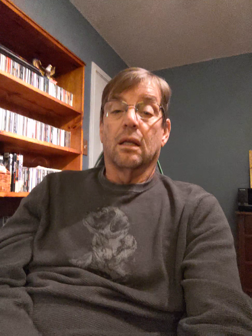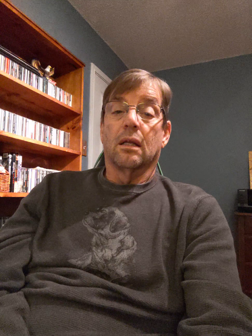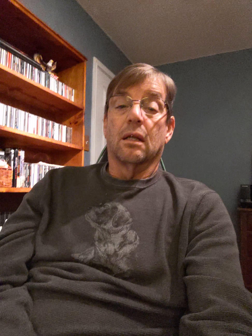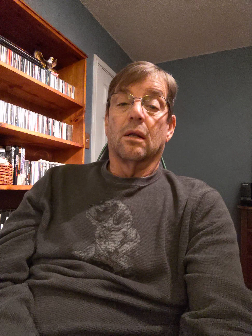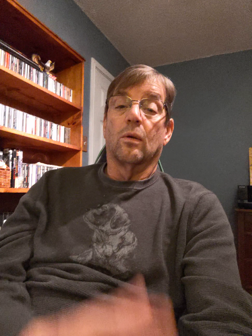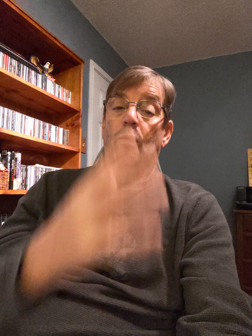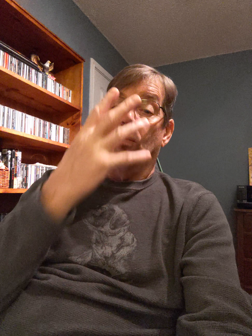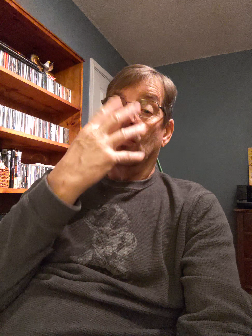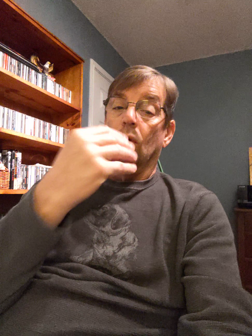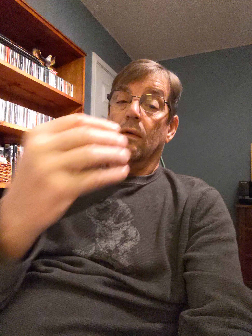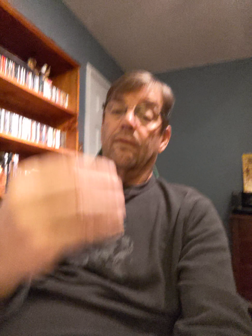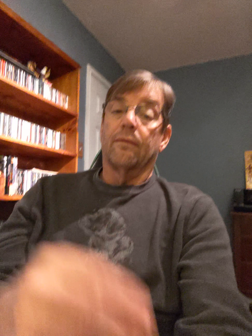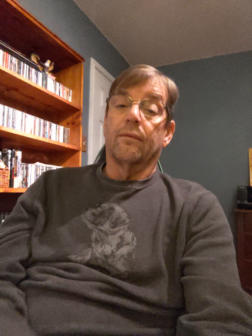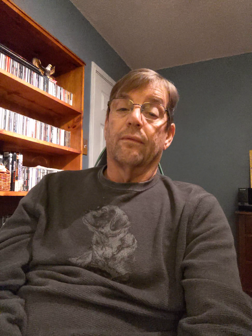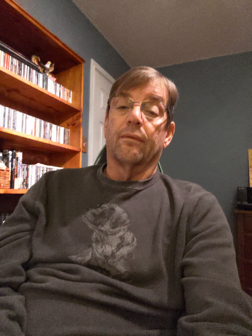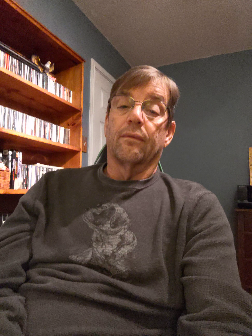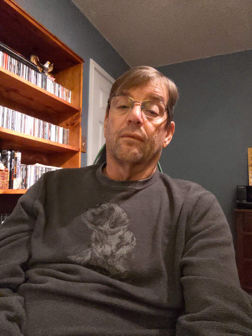wolf